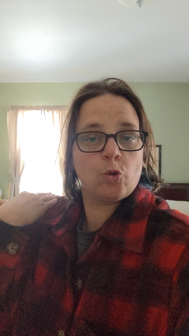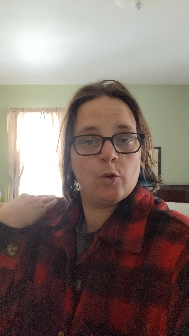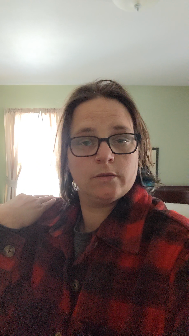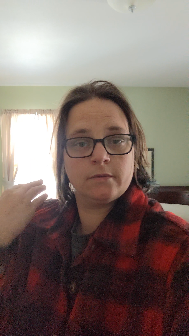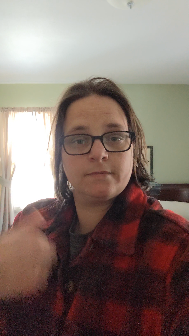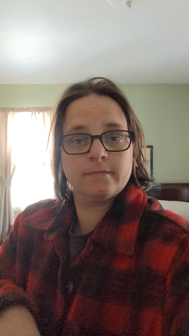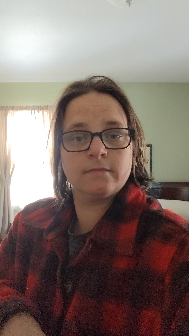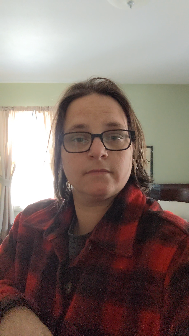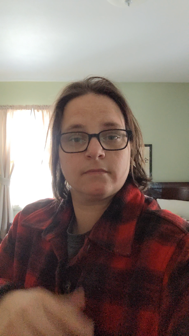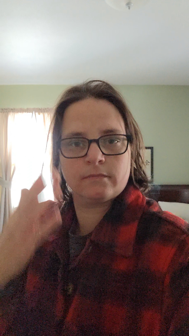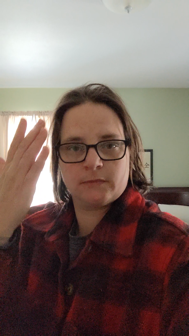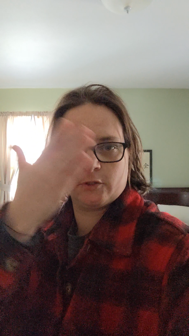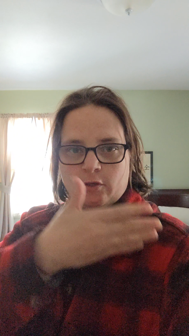dark